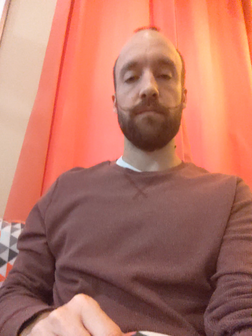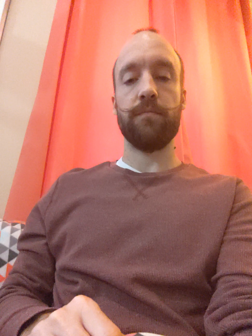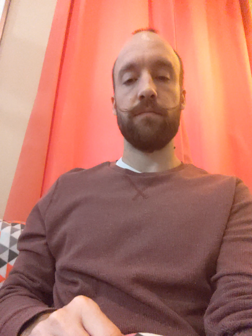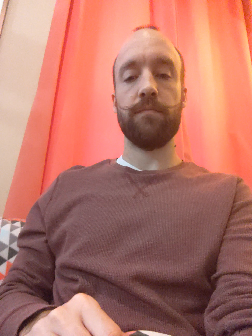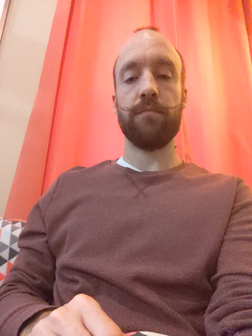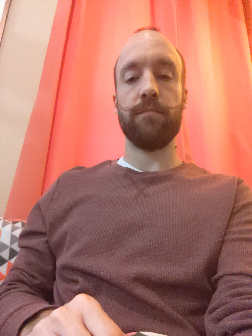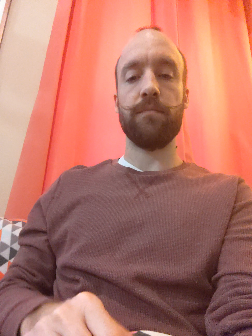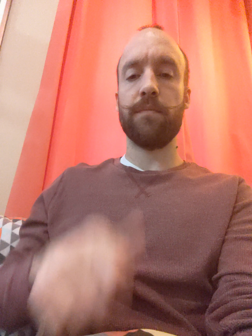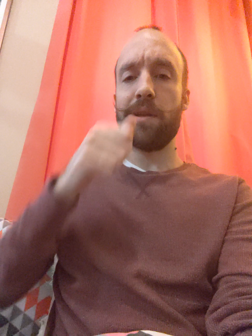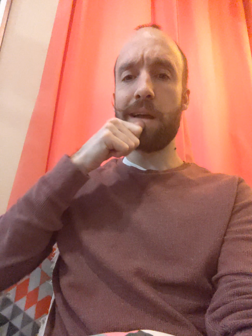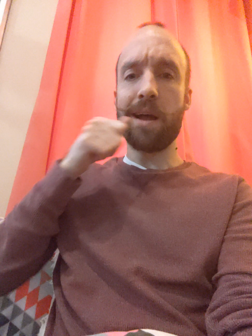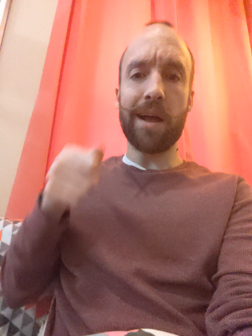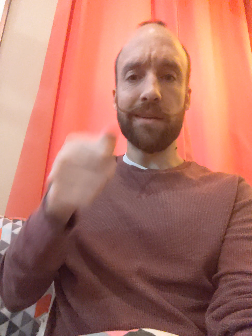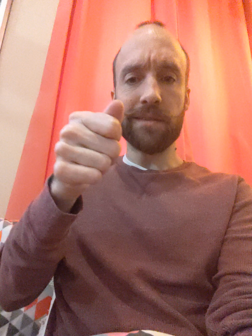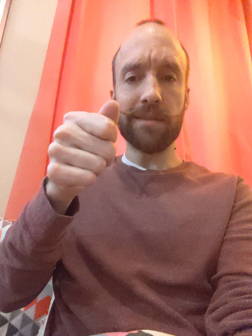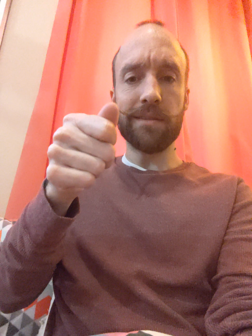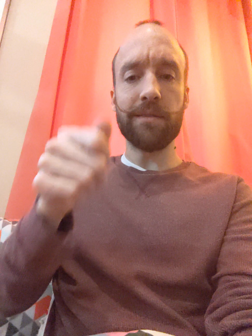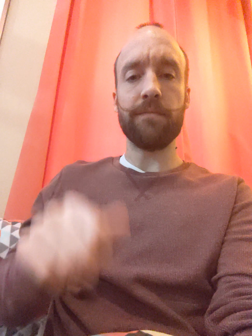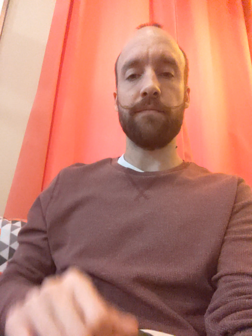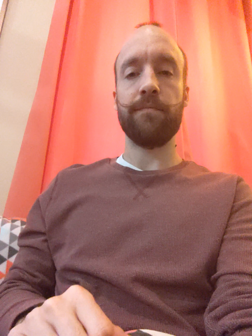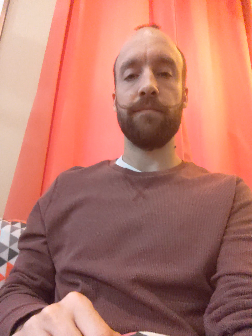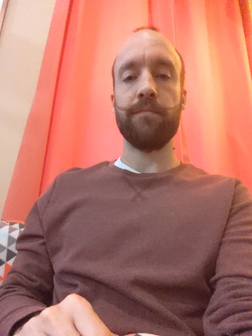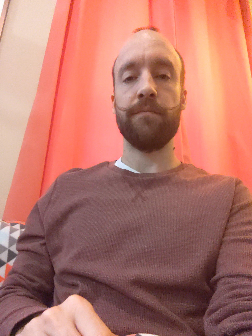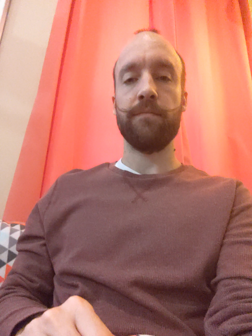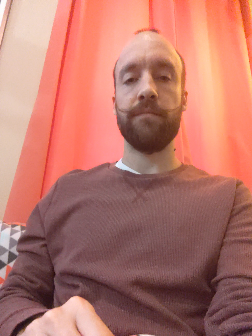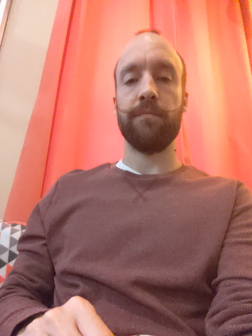hide